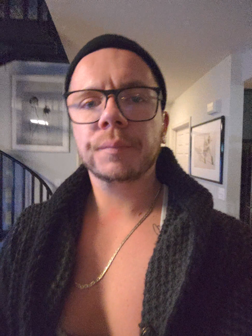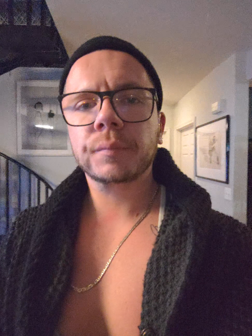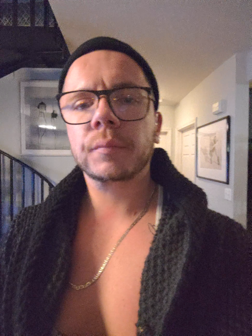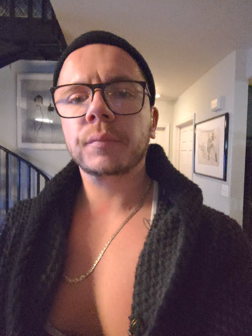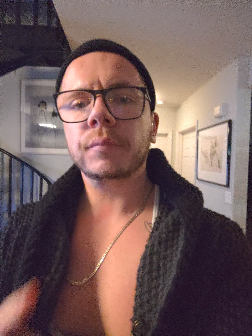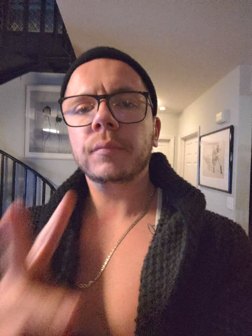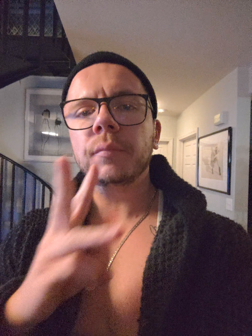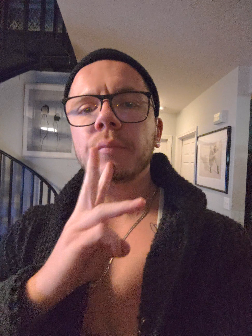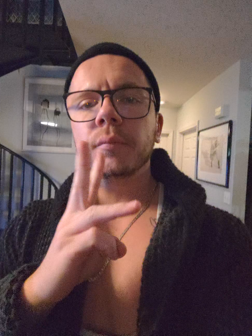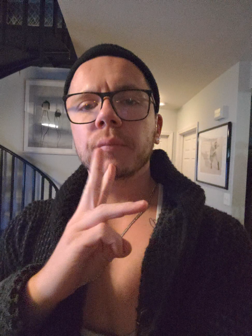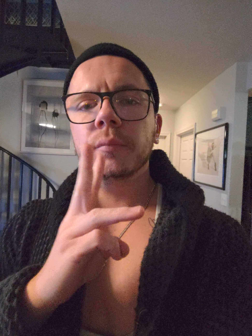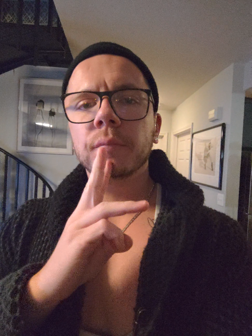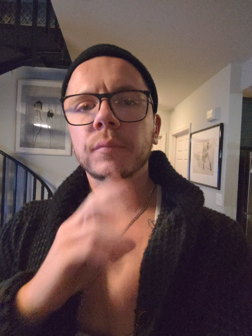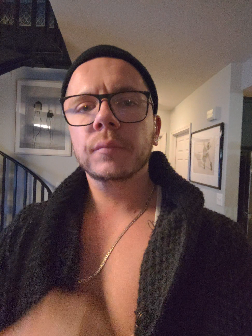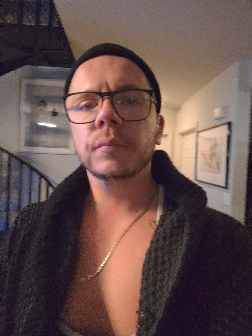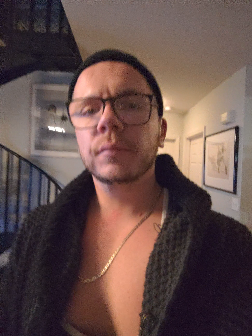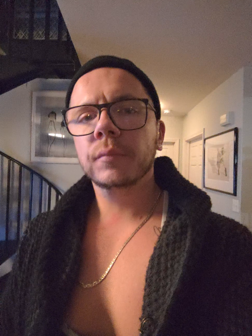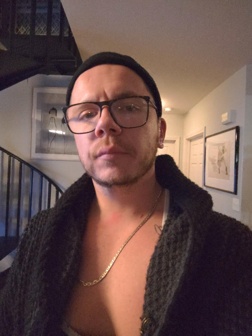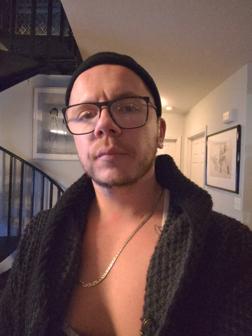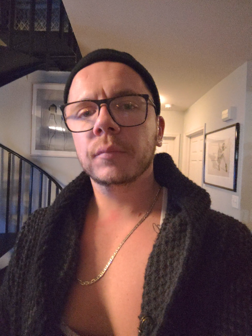water